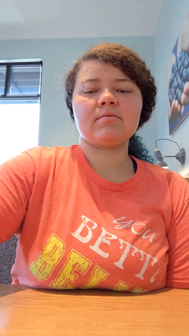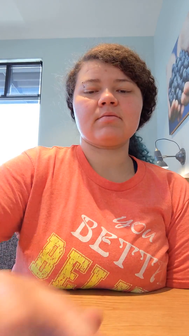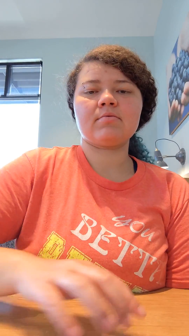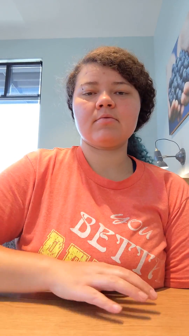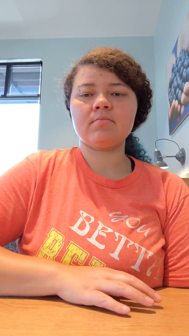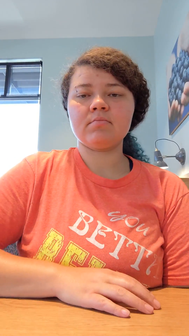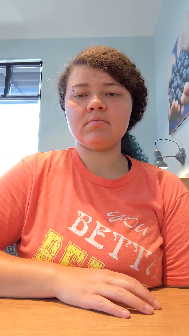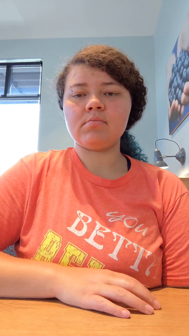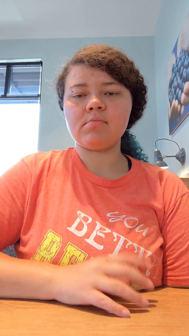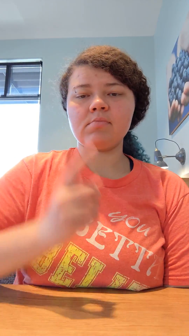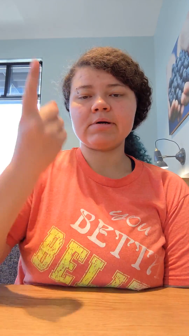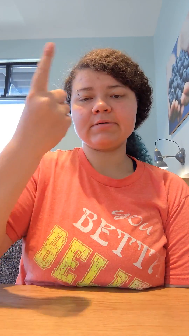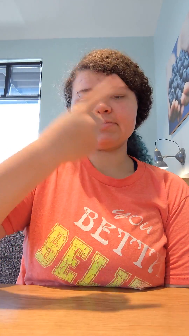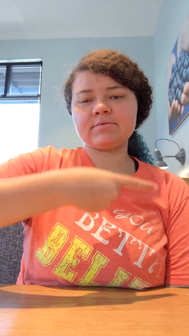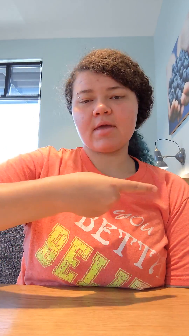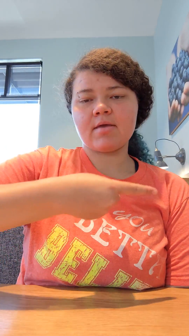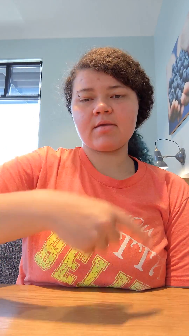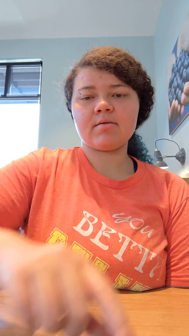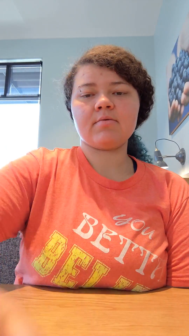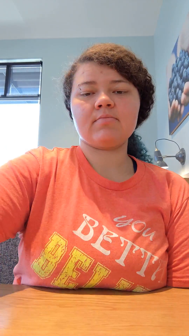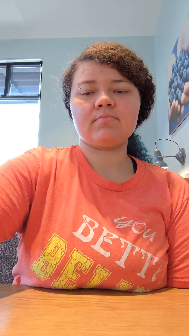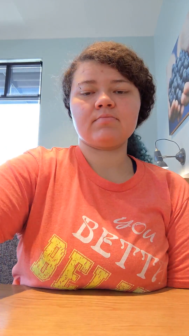day